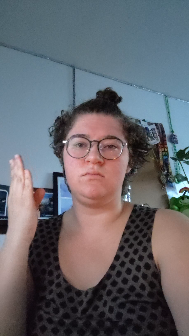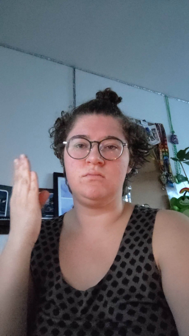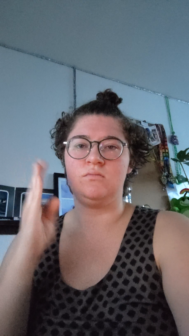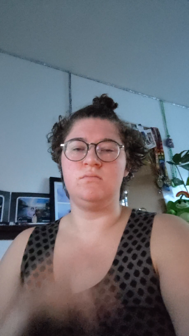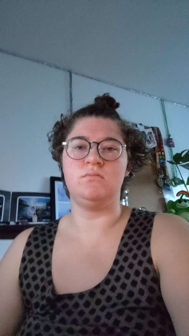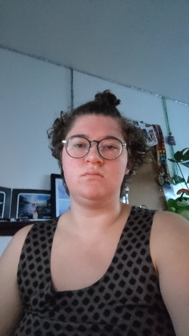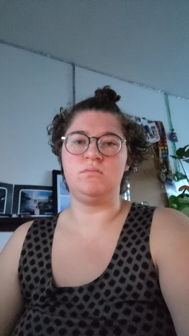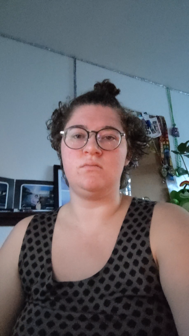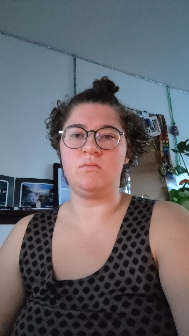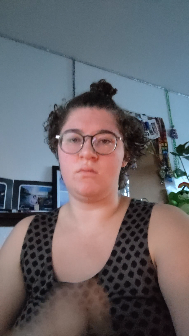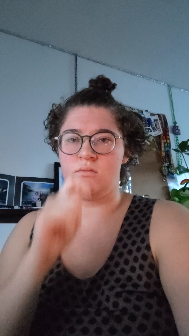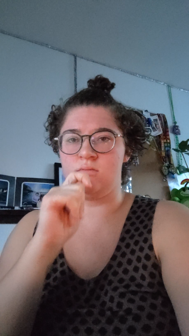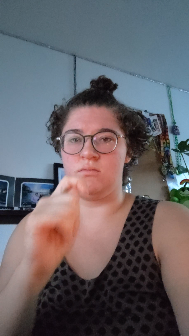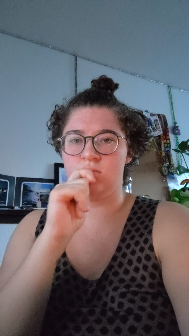popsicle